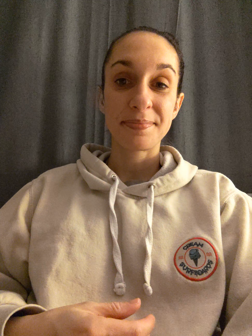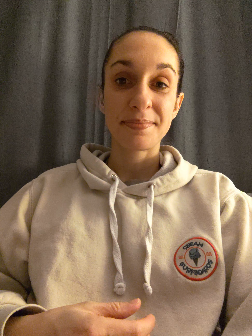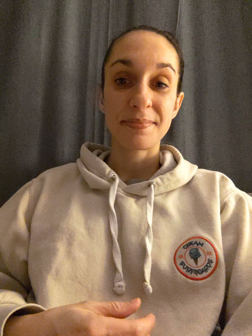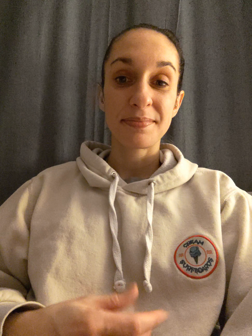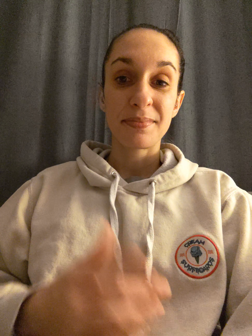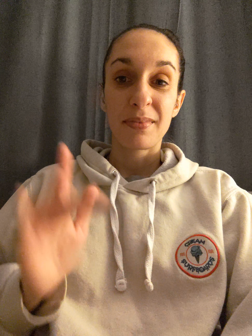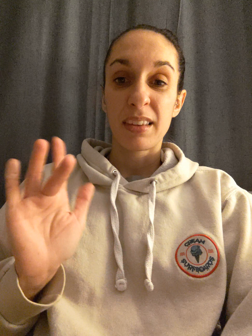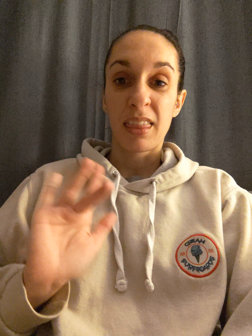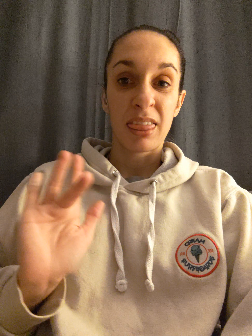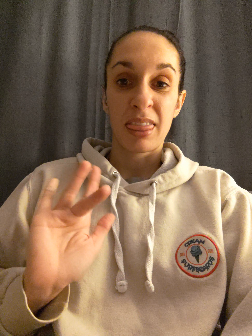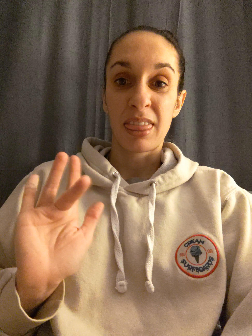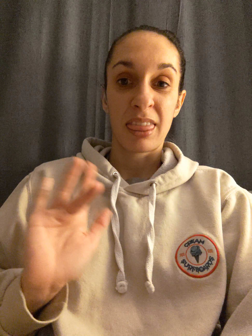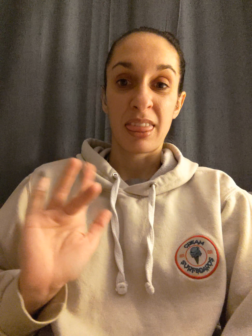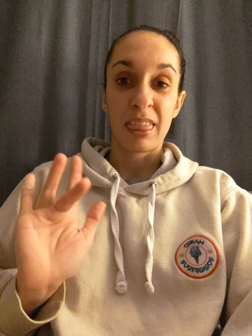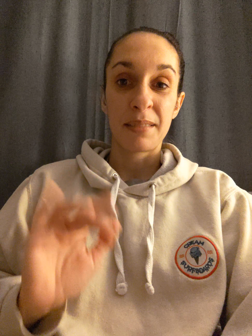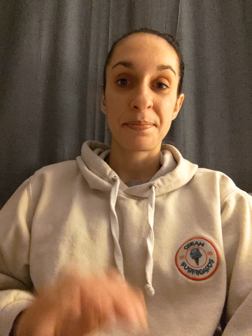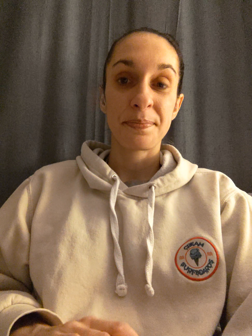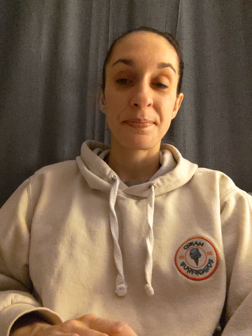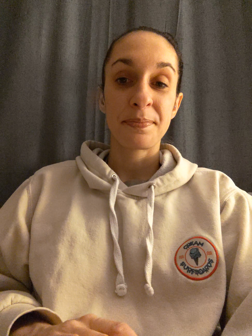yucky